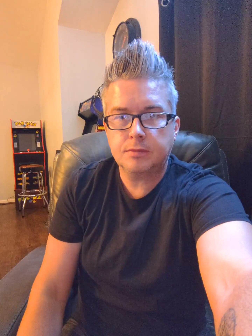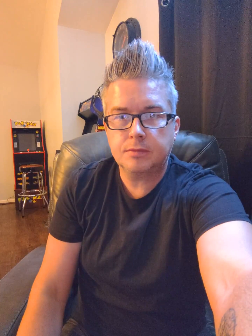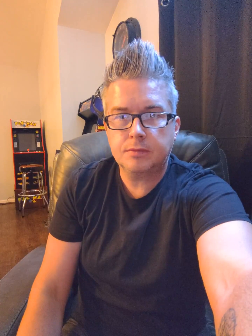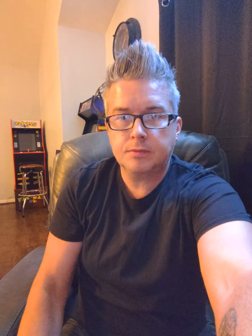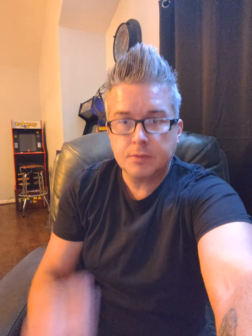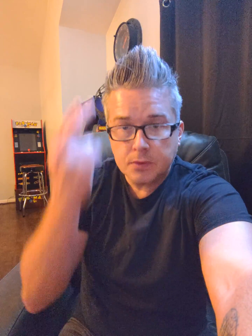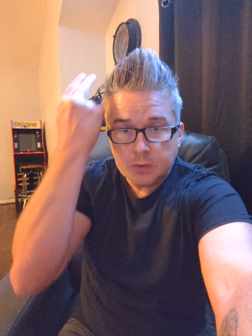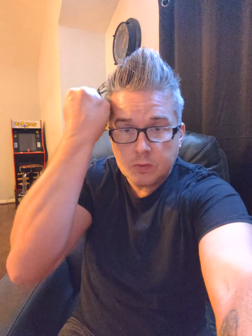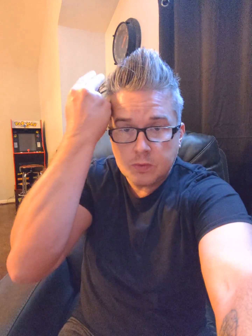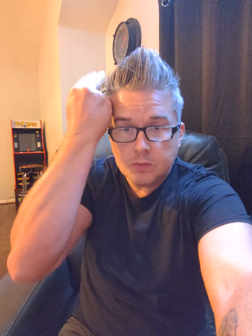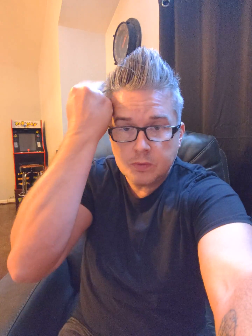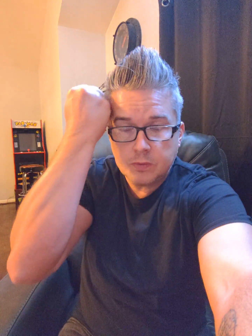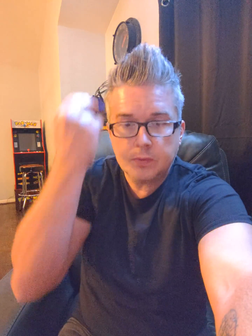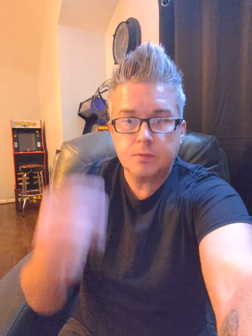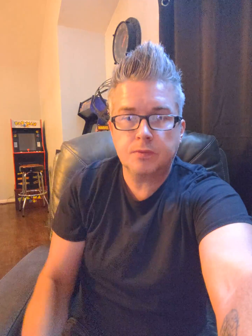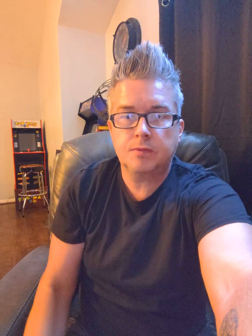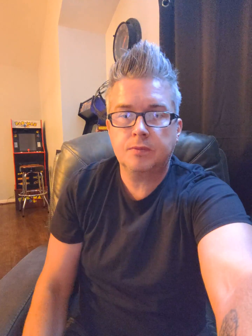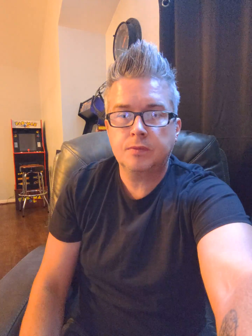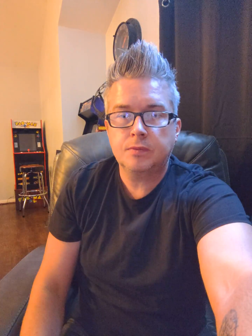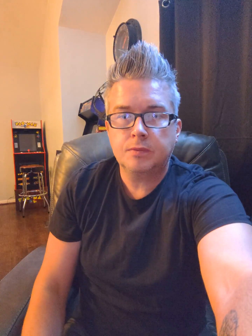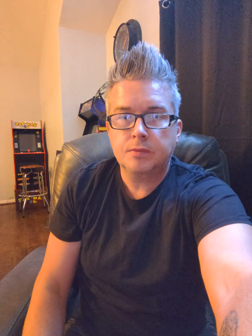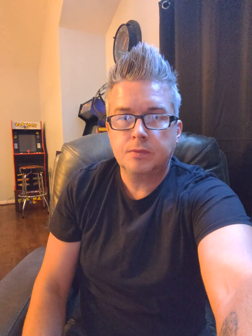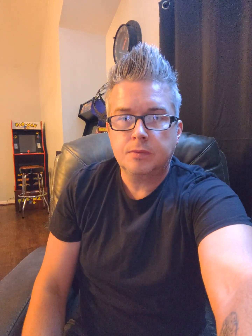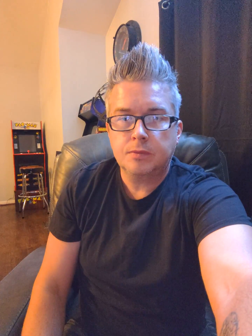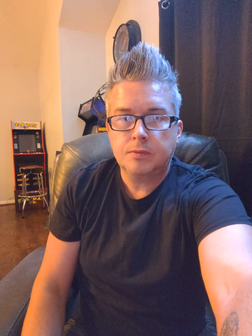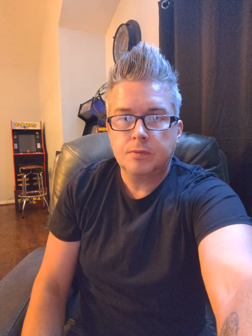rabbit